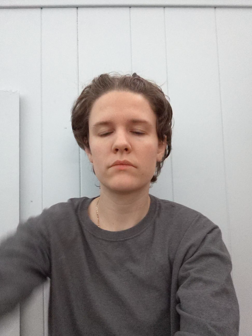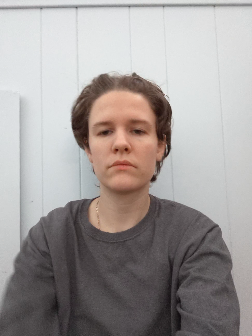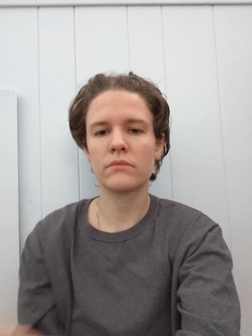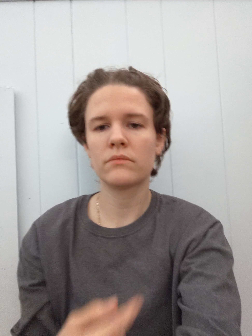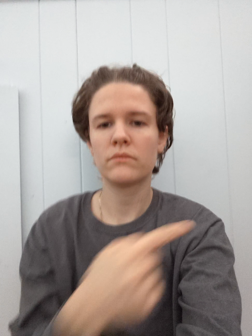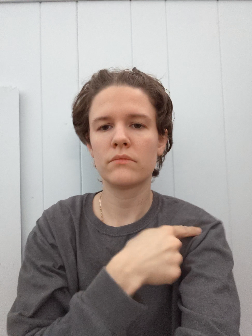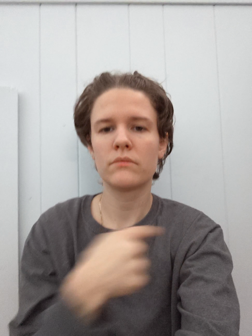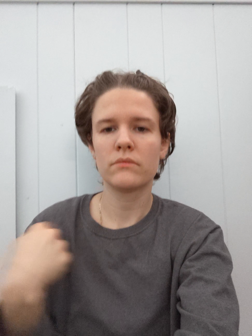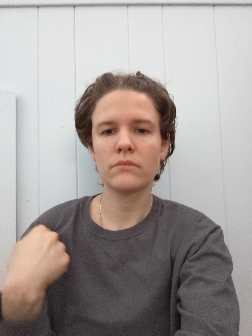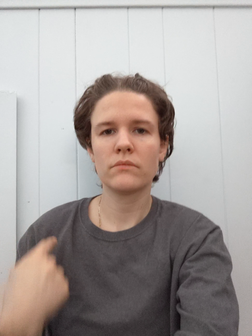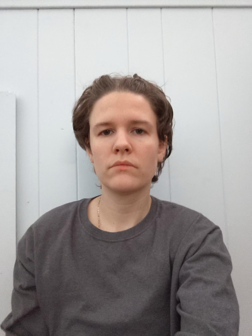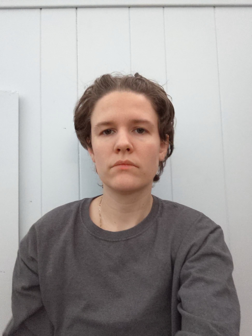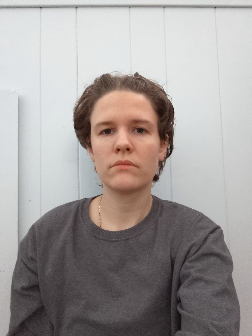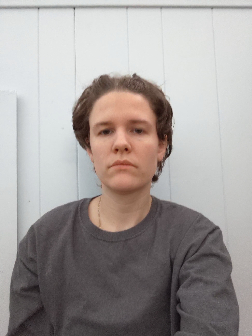we